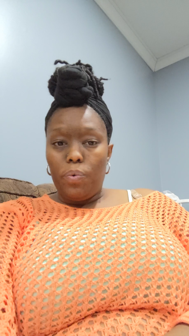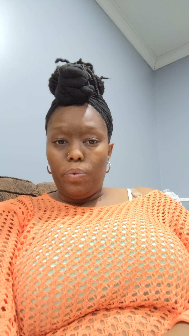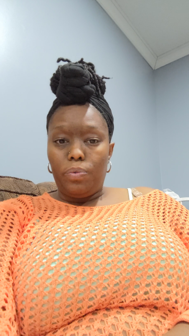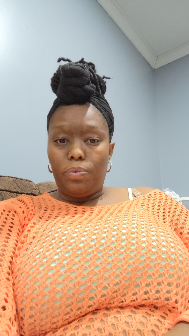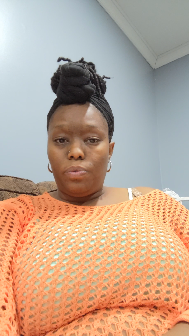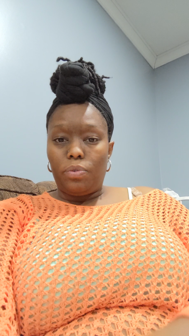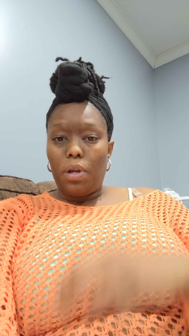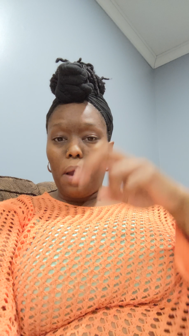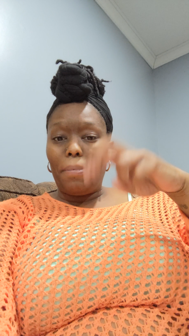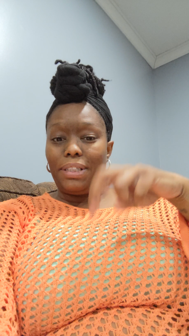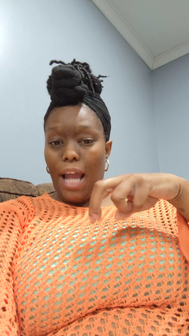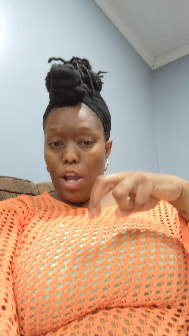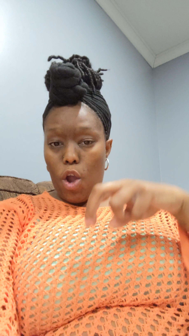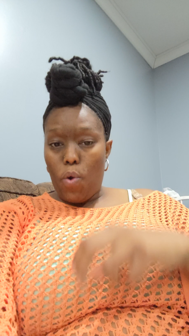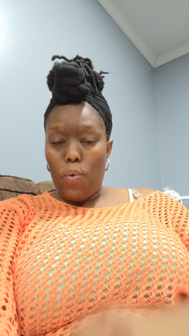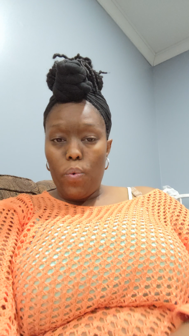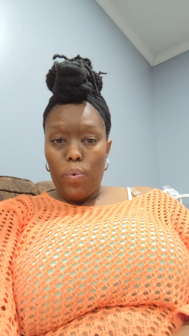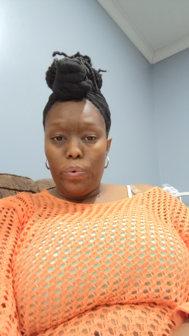potato